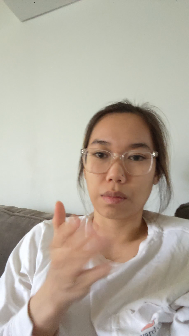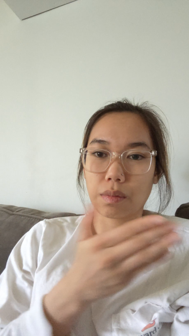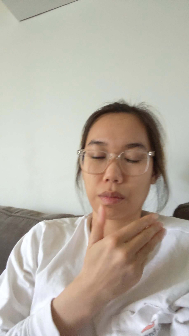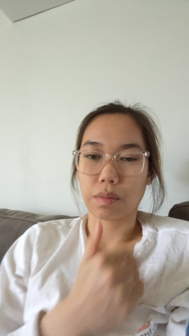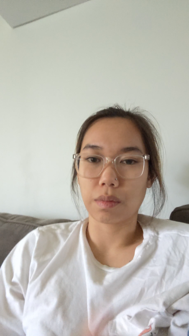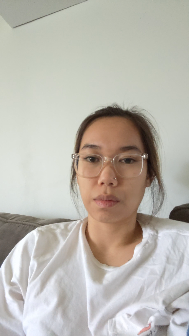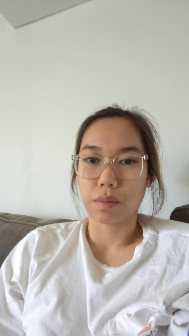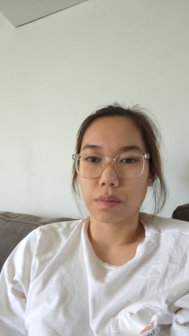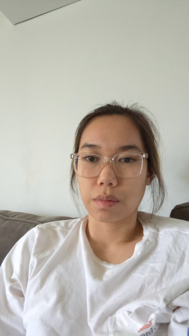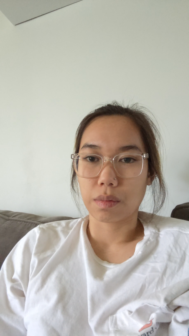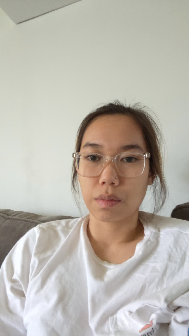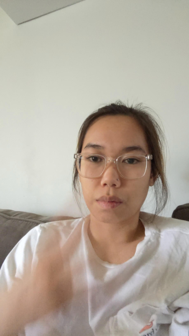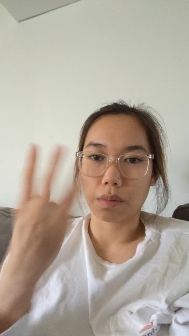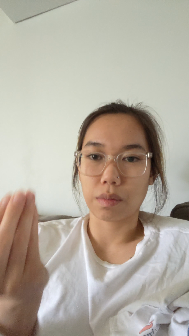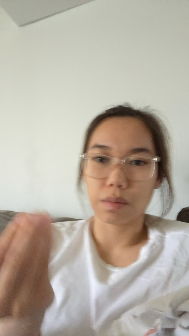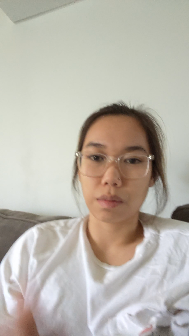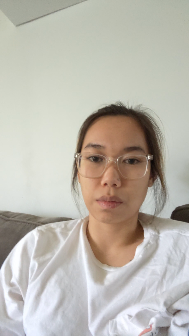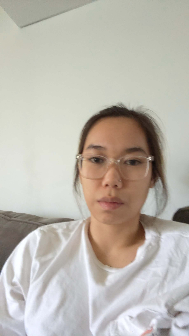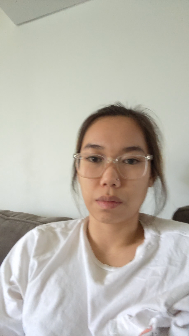got to